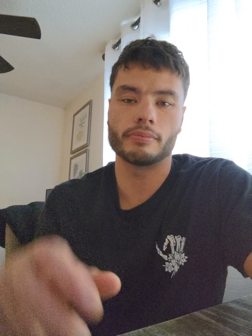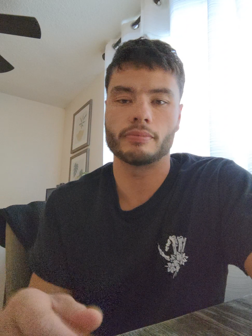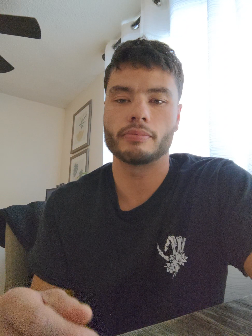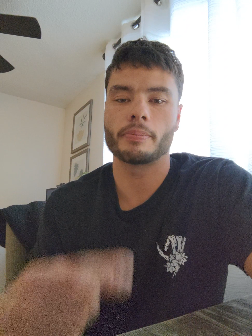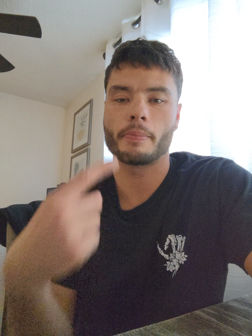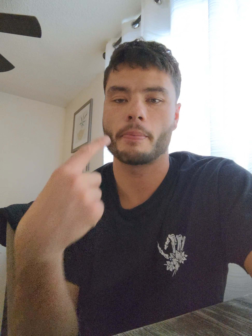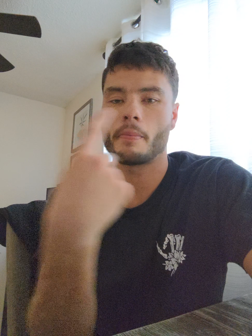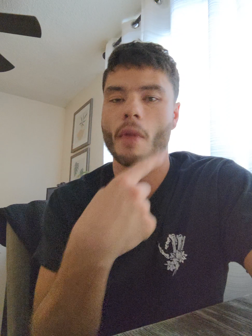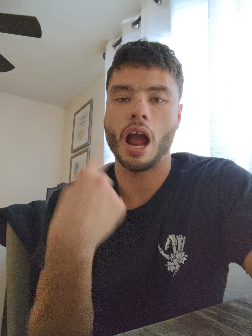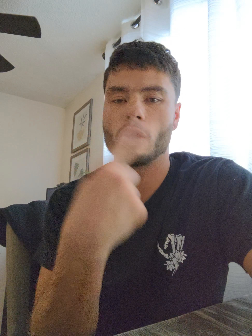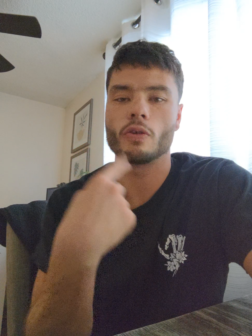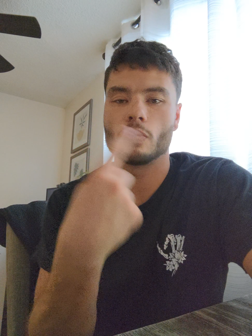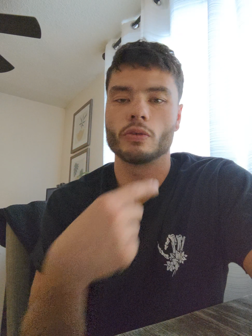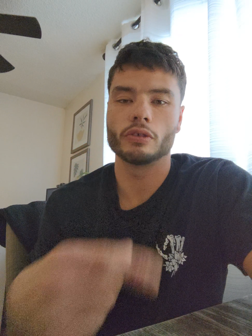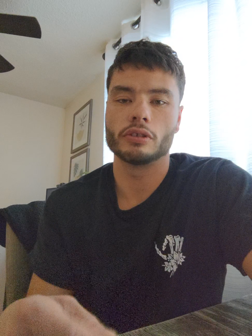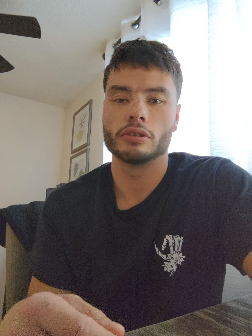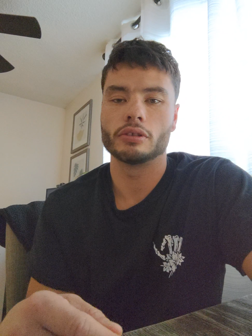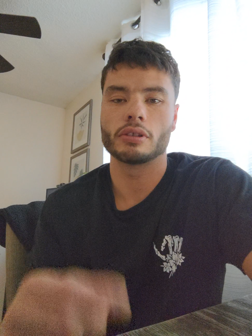mouth